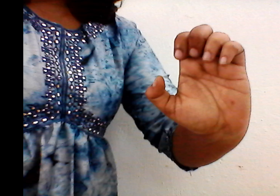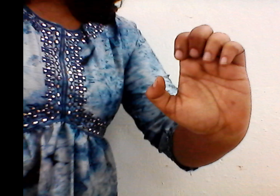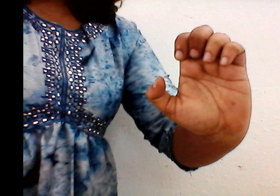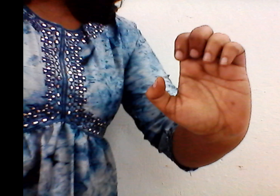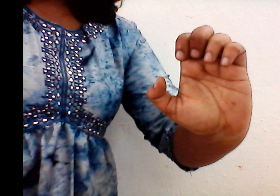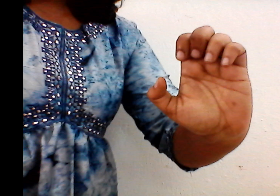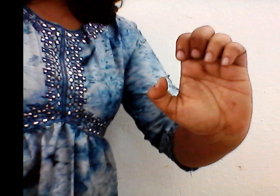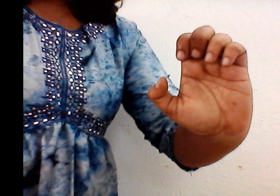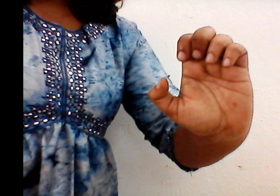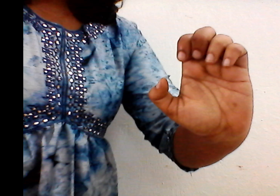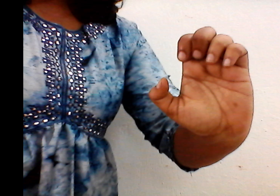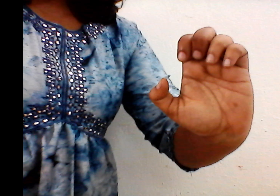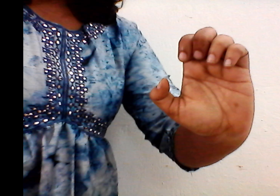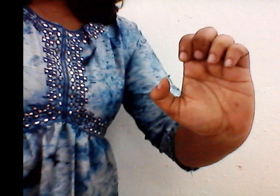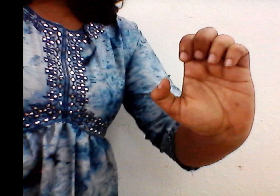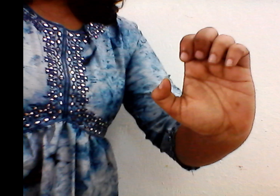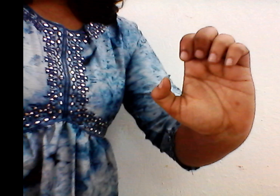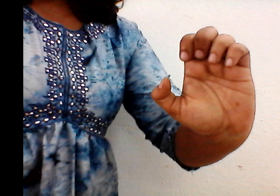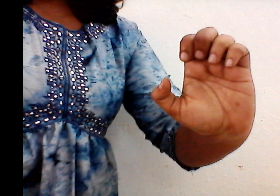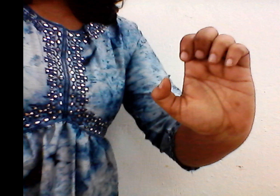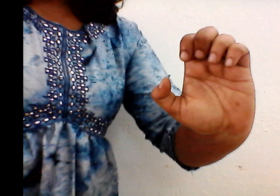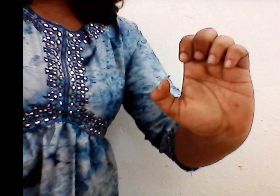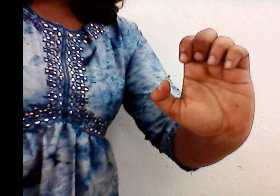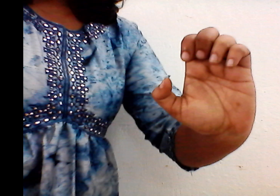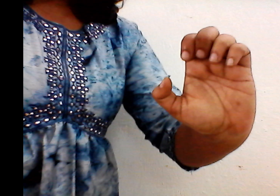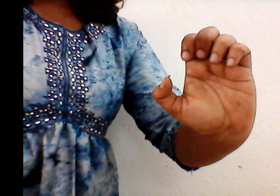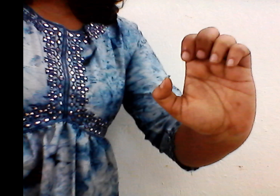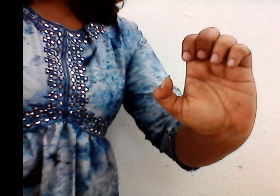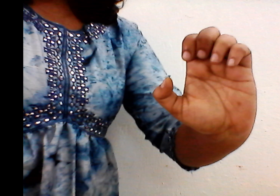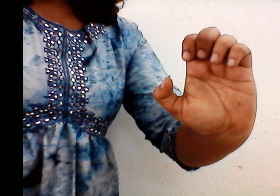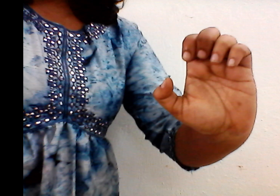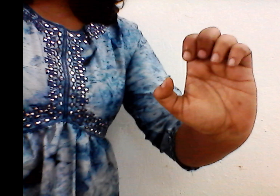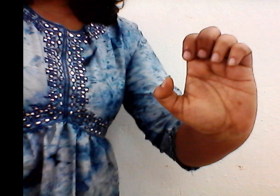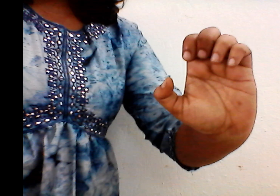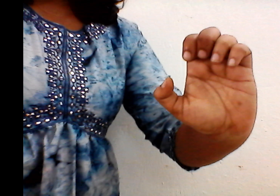ഇ